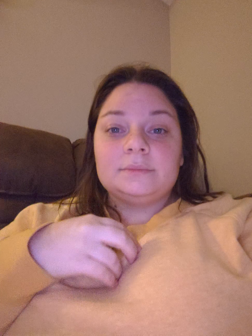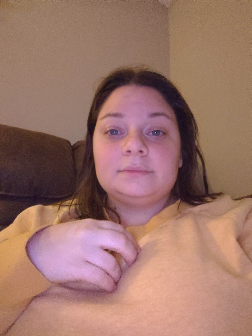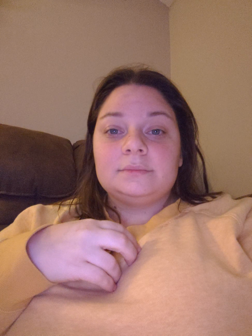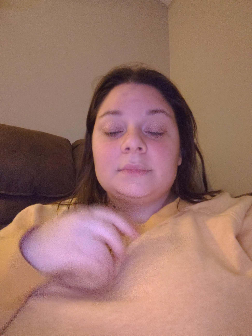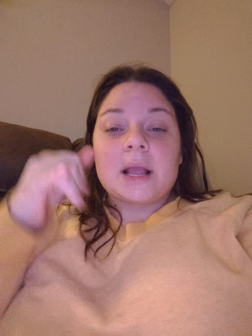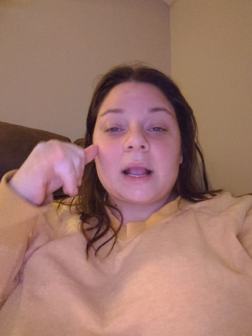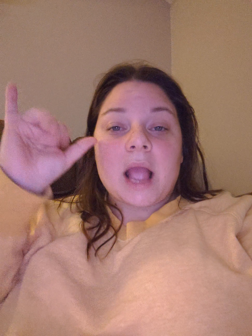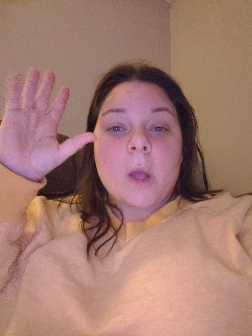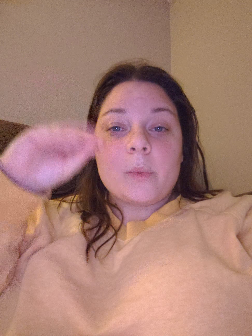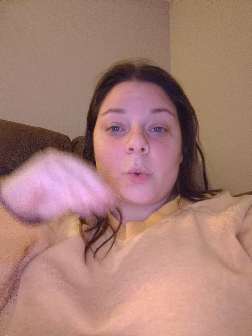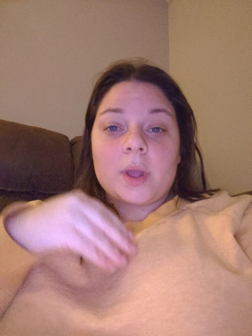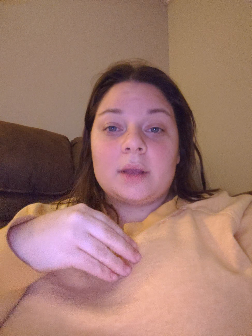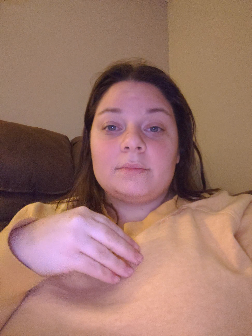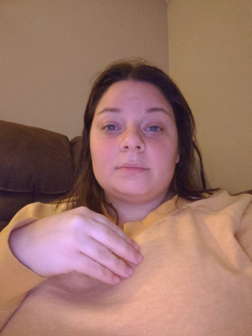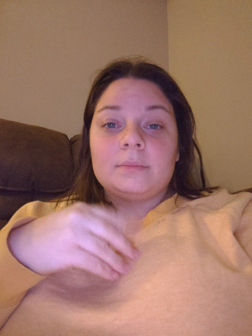cowboy